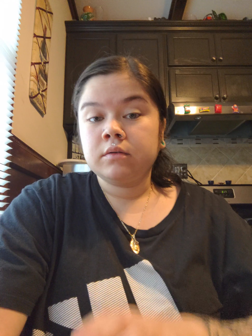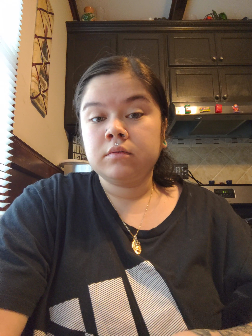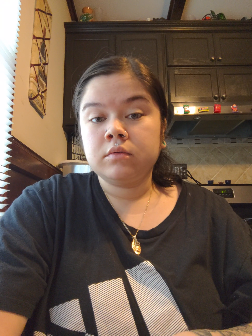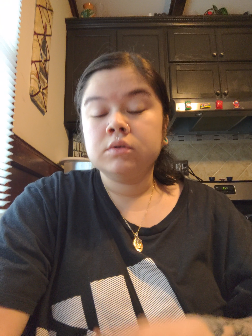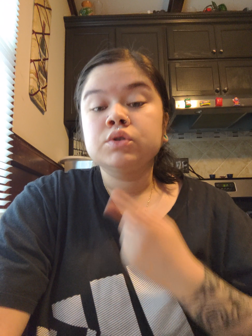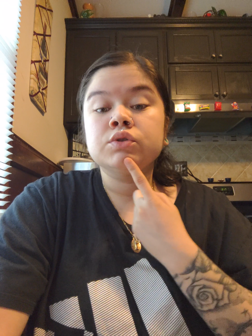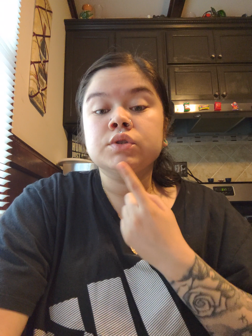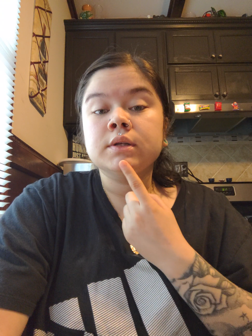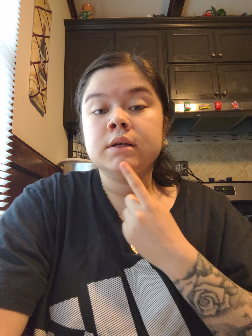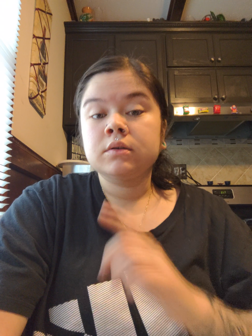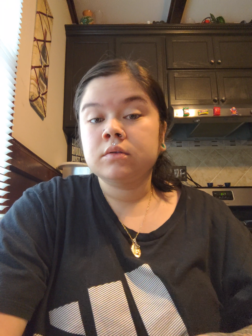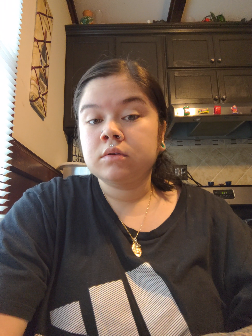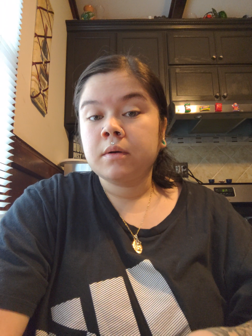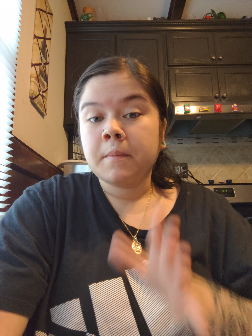chin